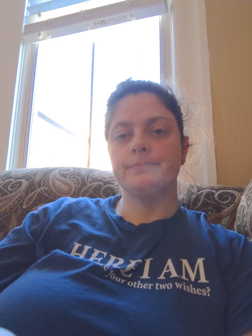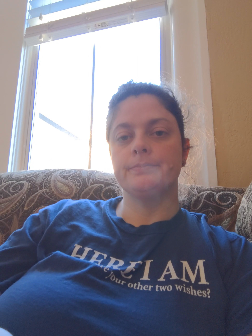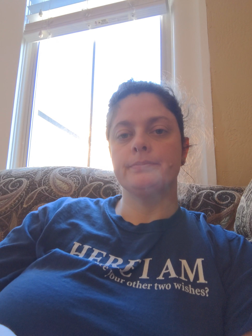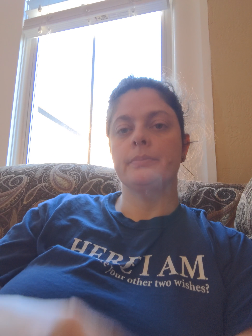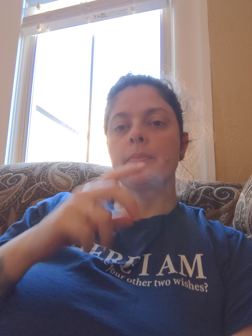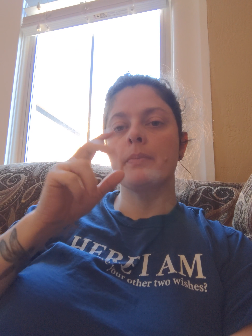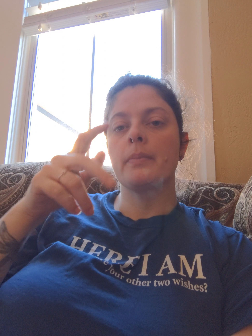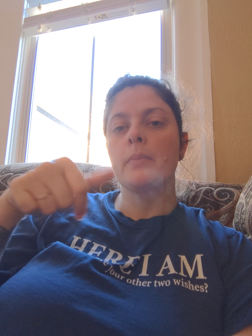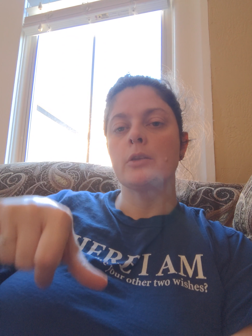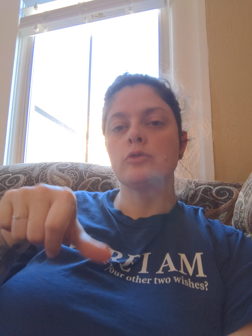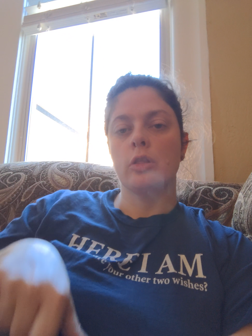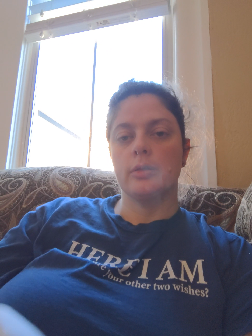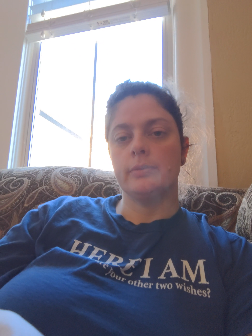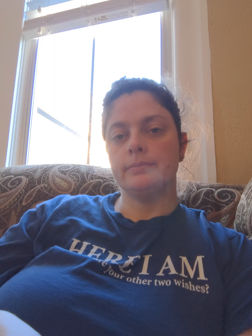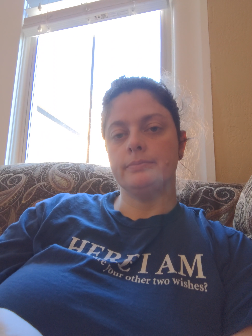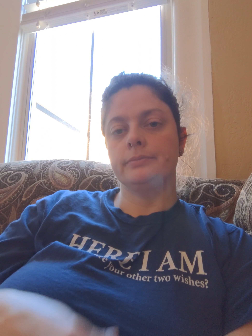puzzle